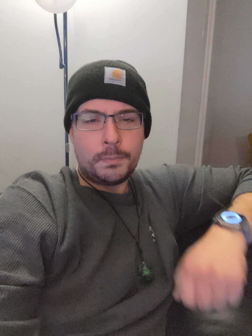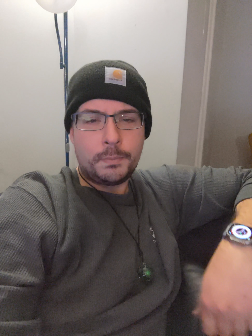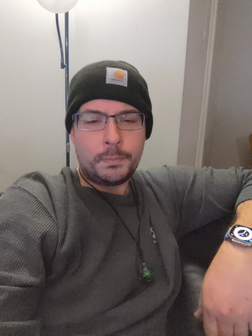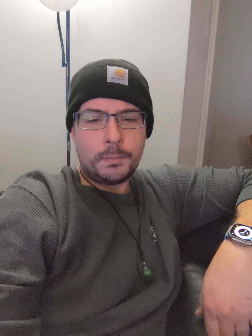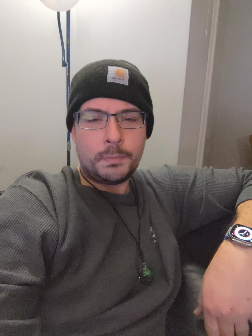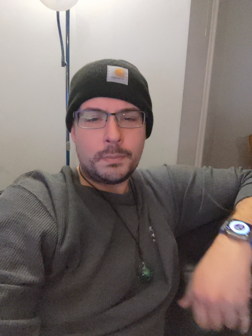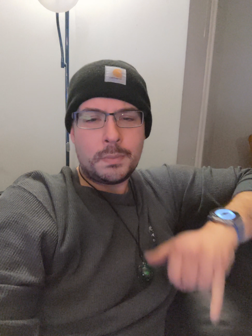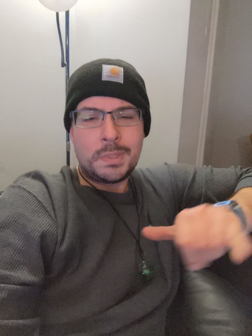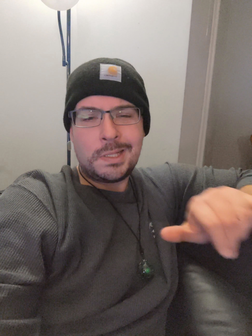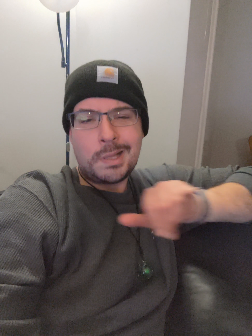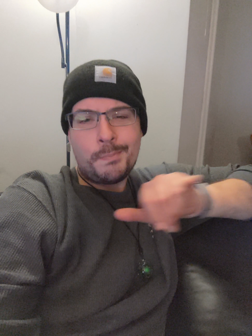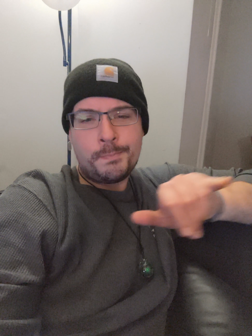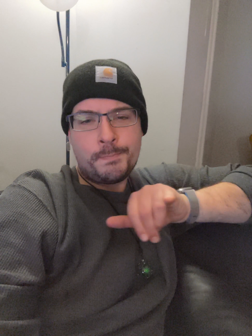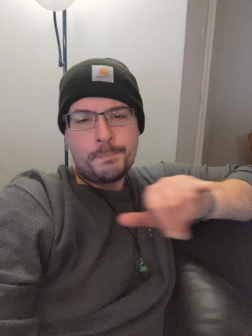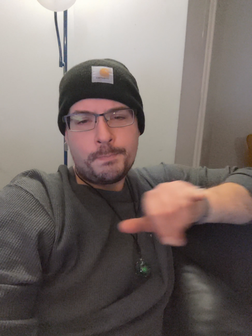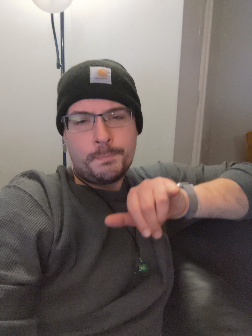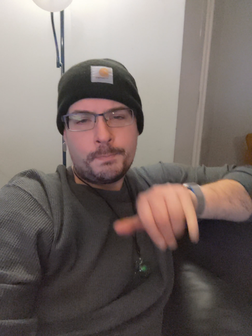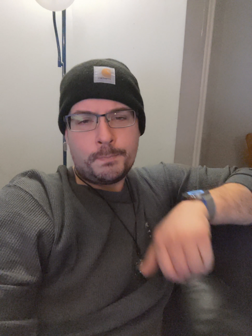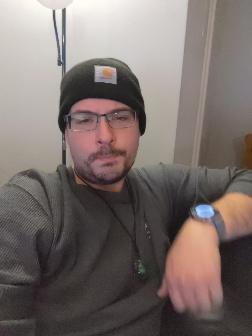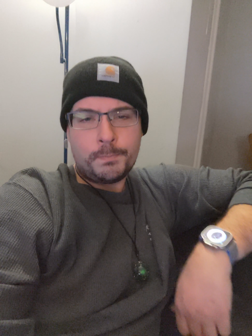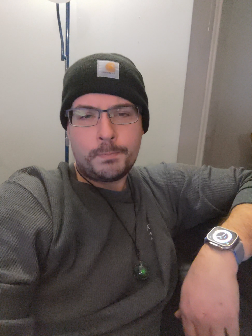same